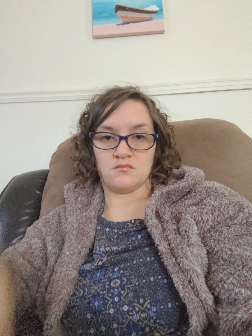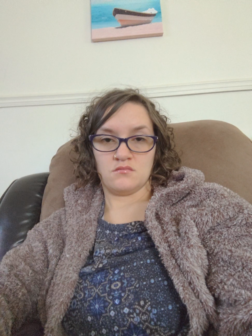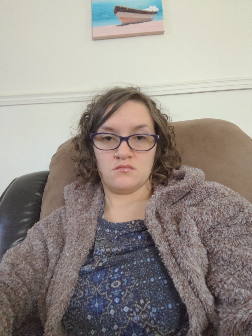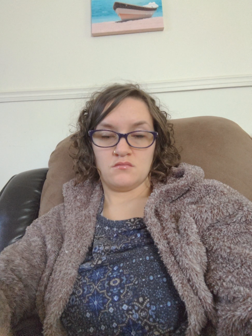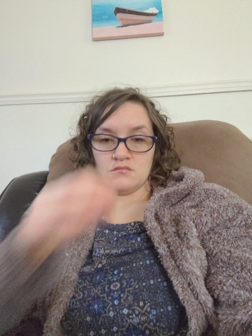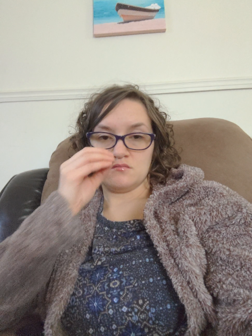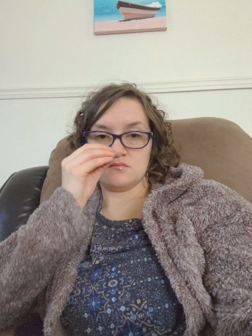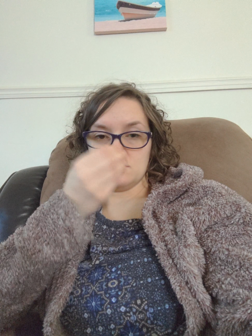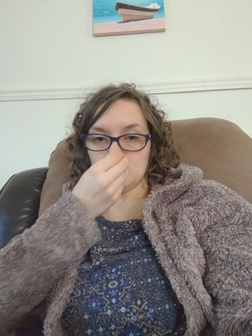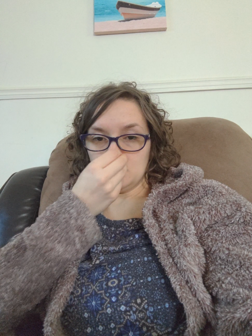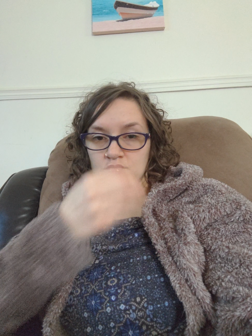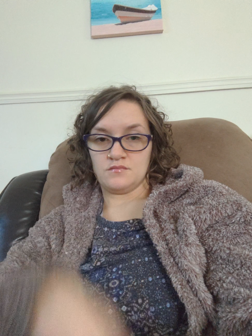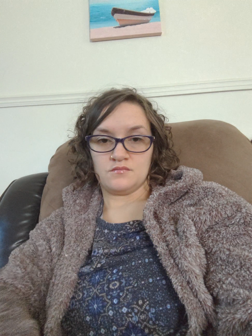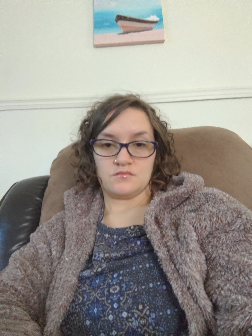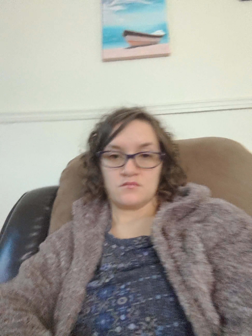flower